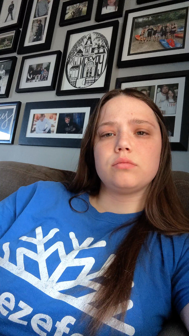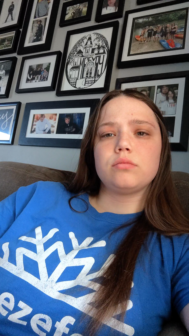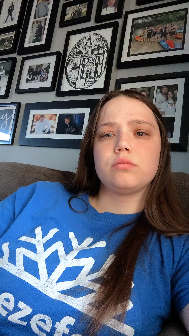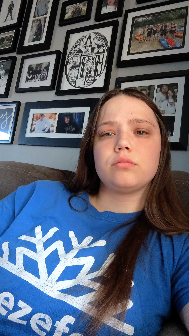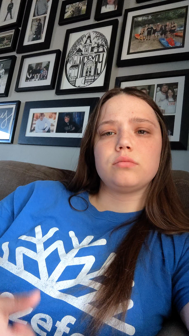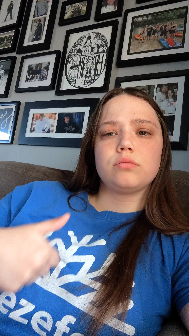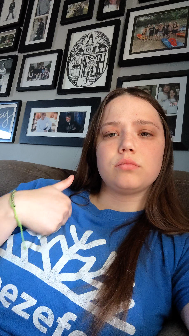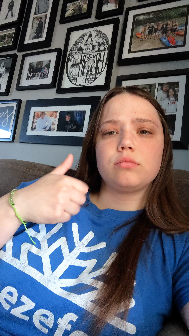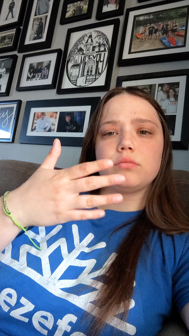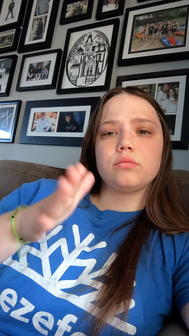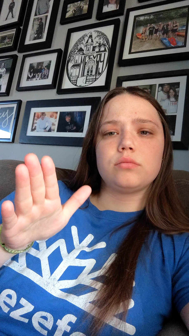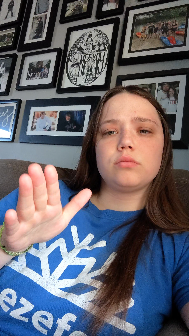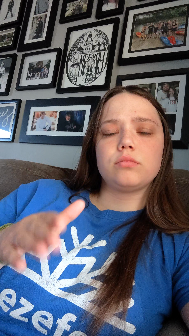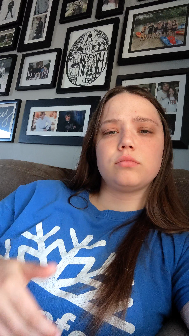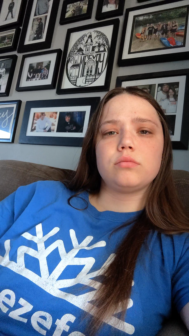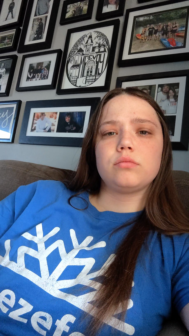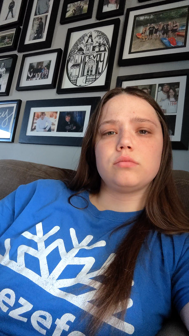living room